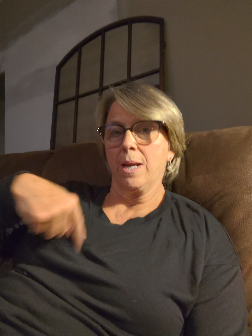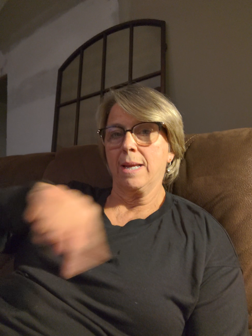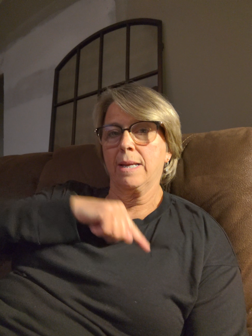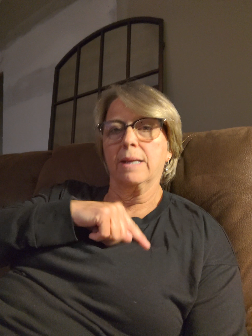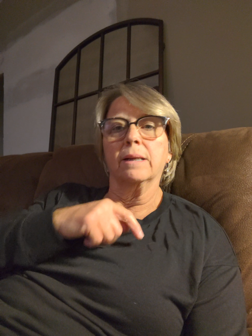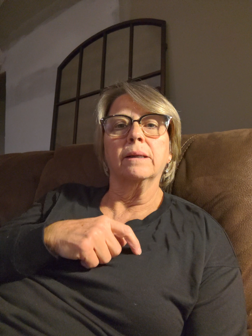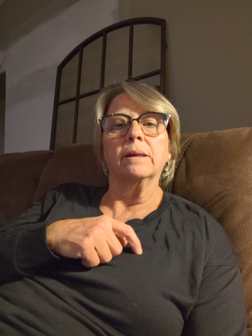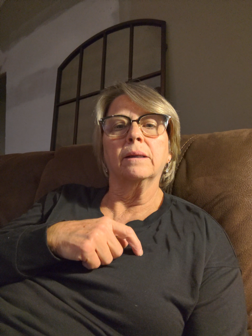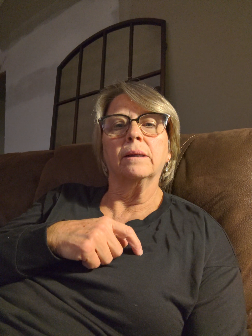we